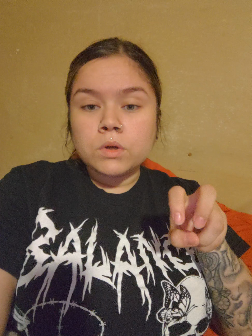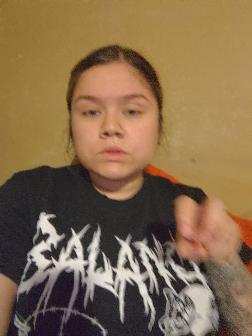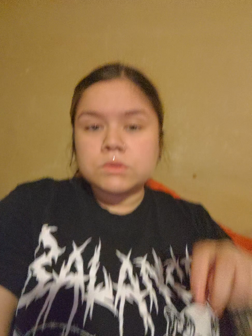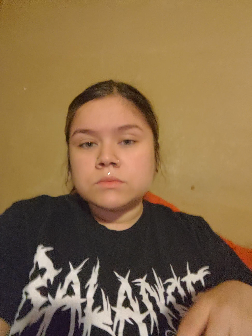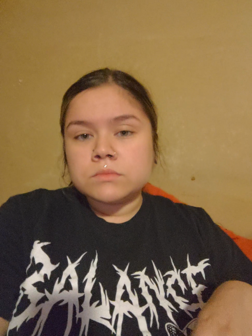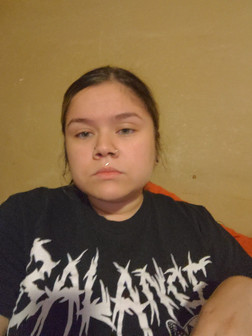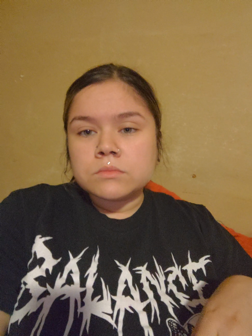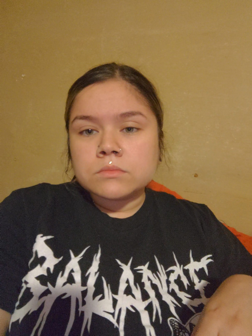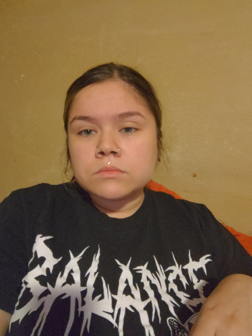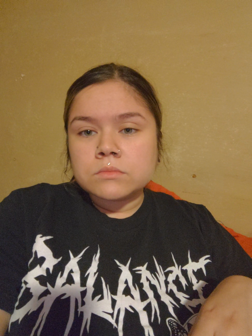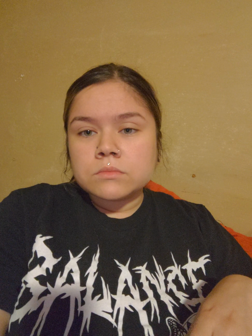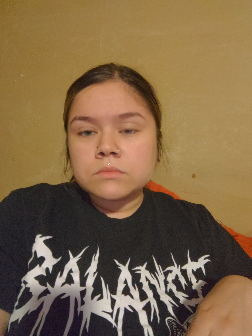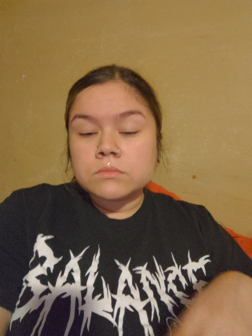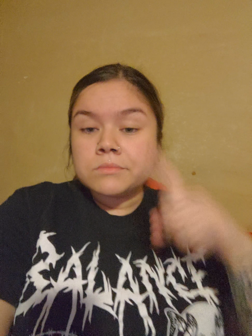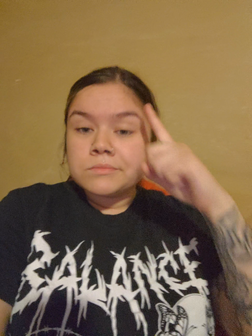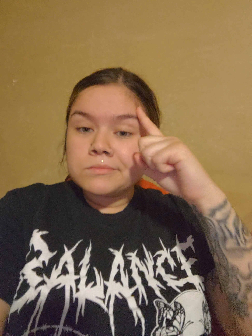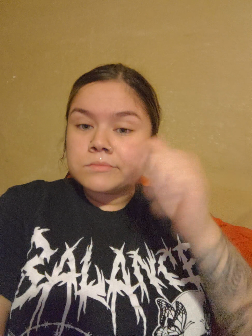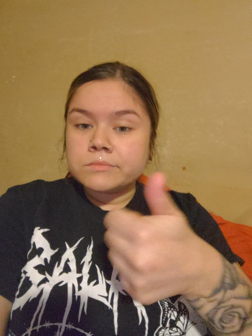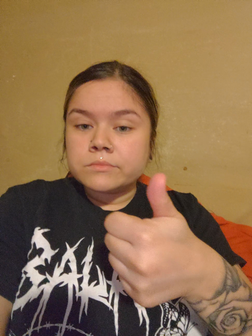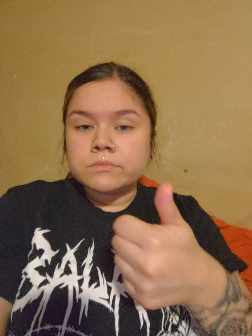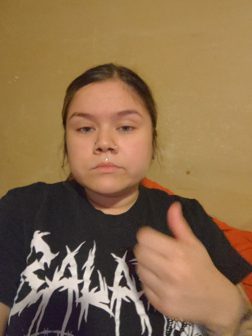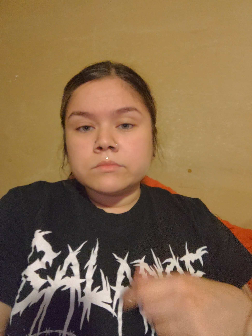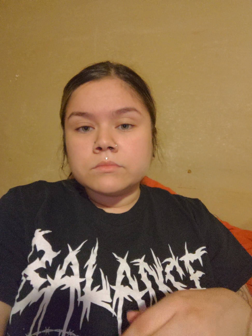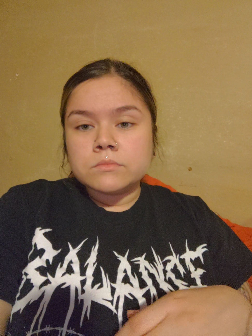dime